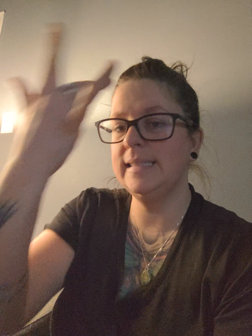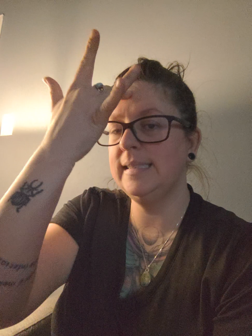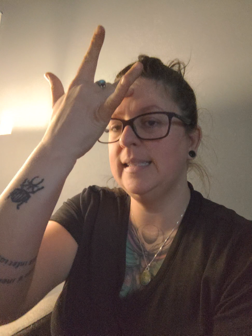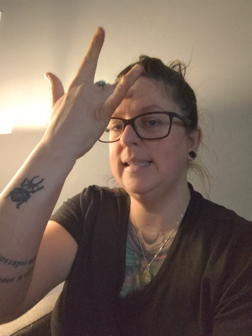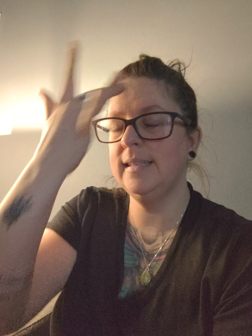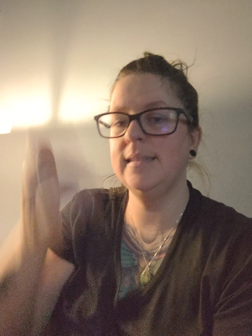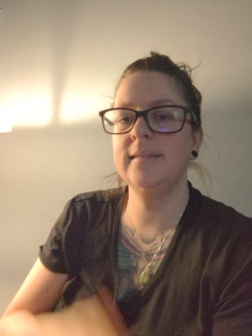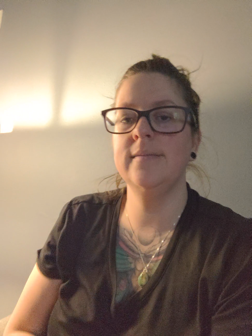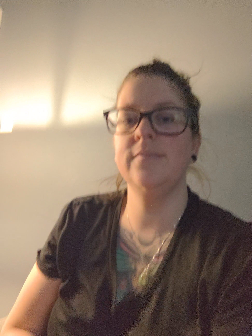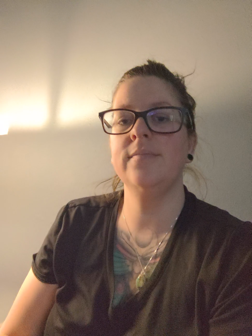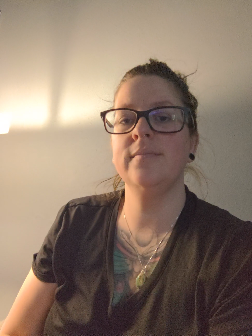sick